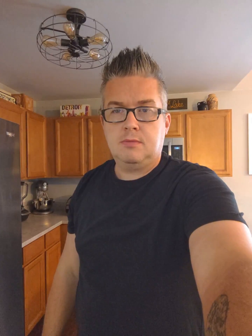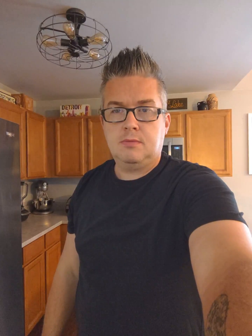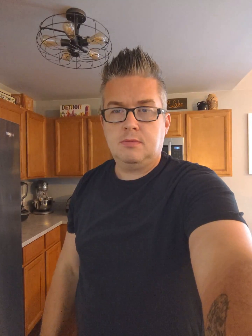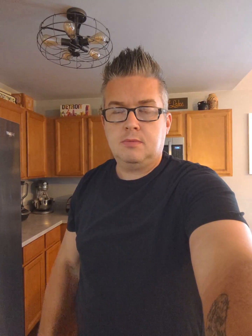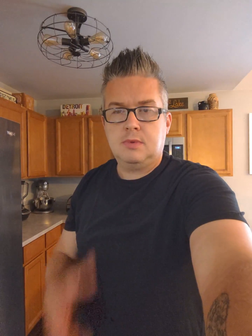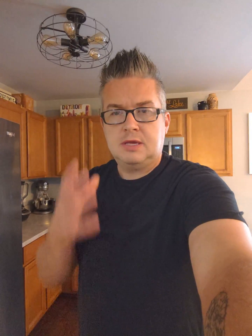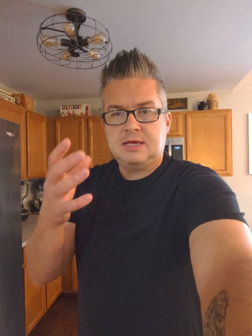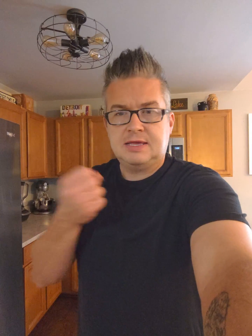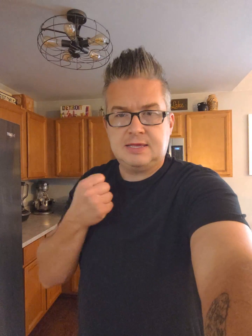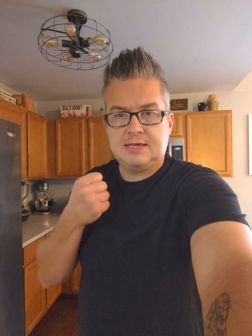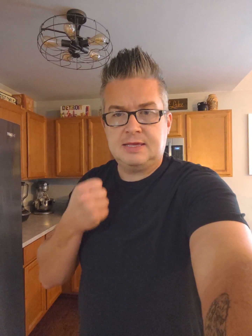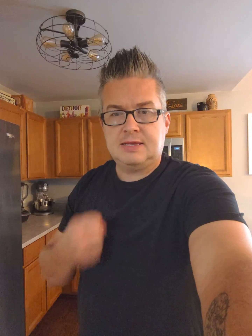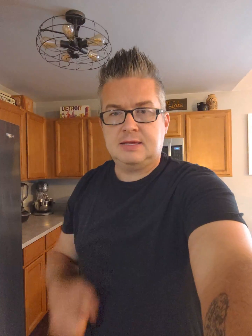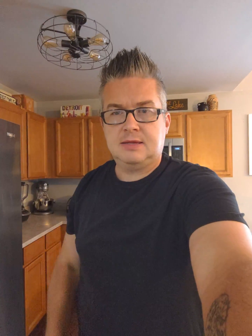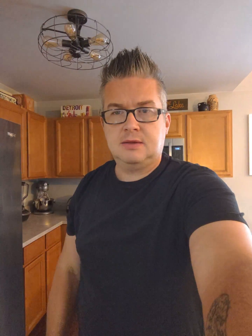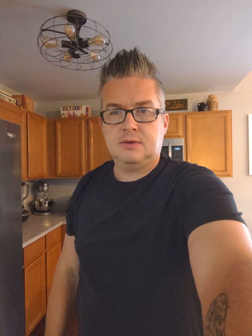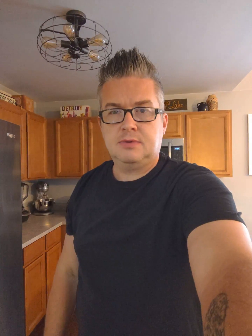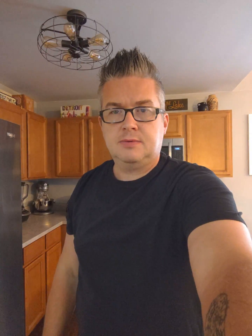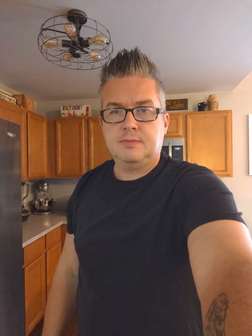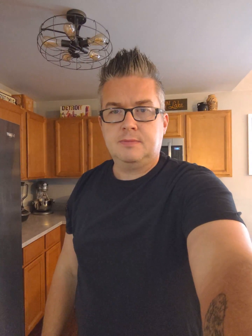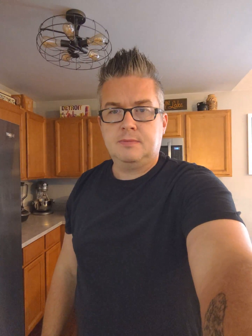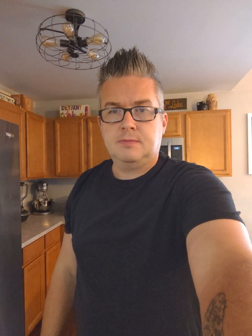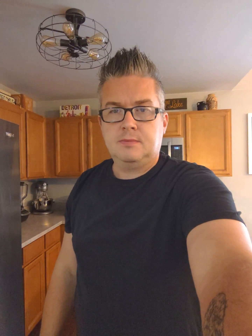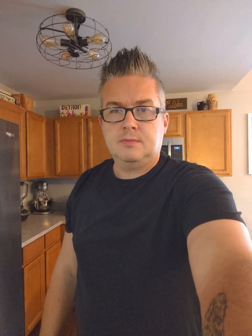get